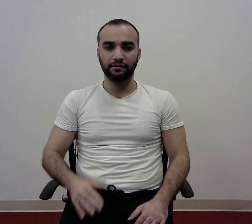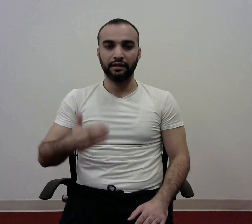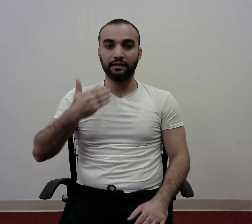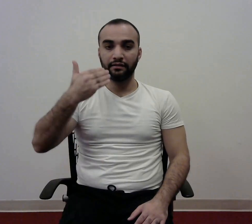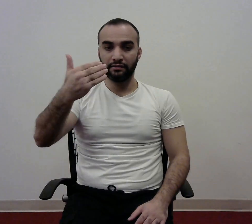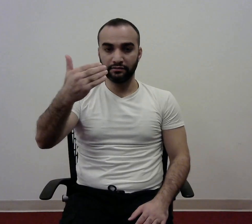siz